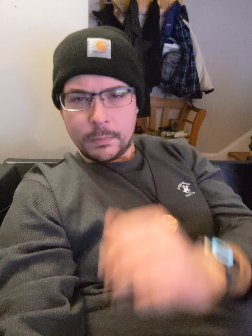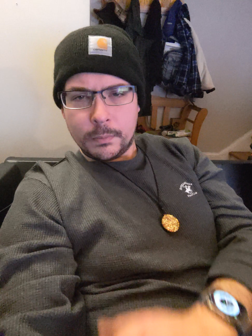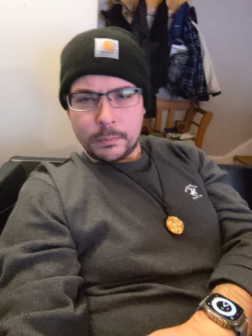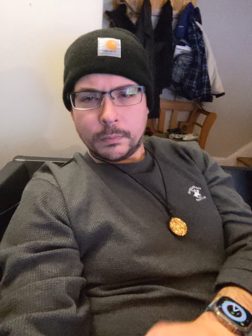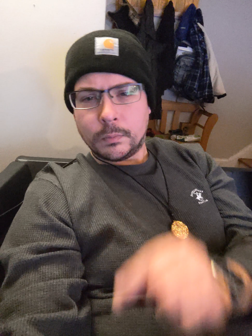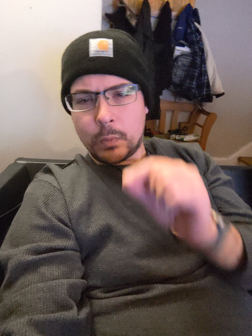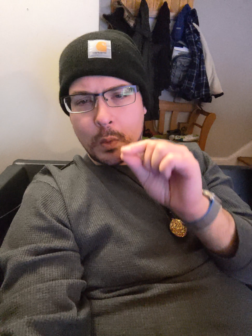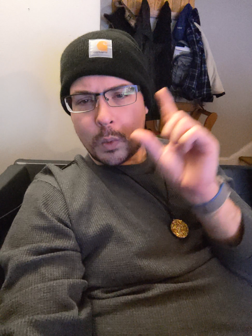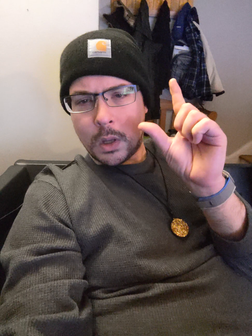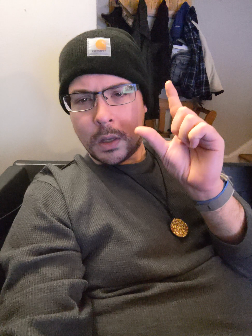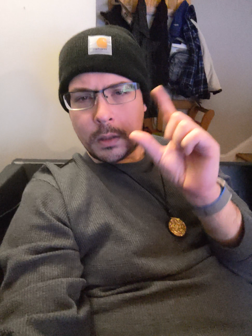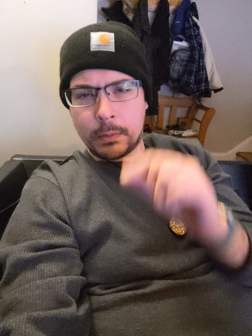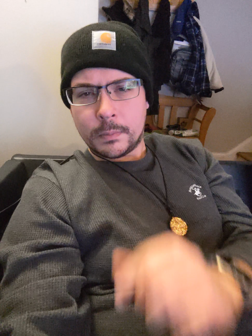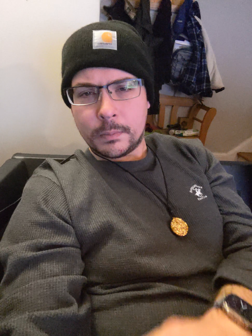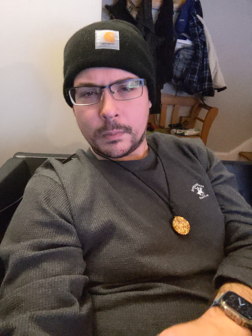awake